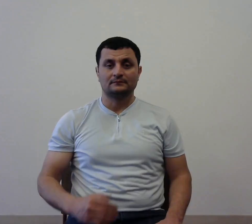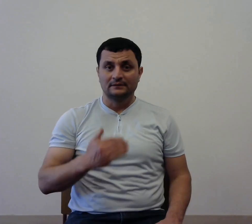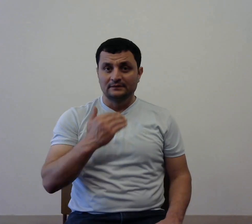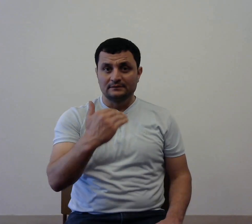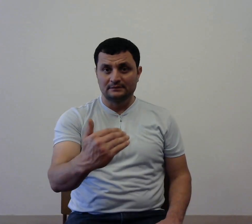siz